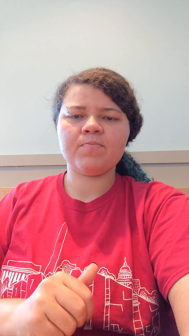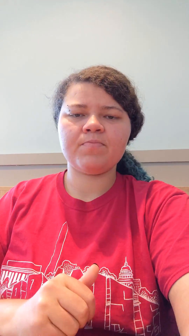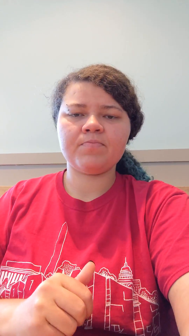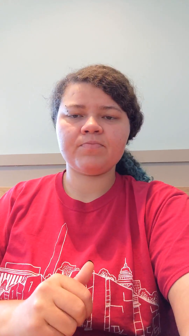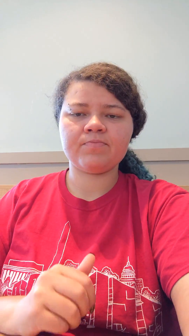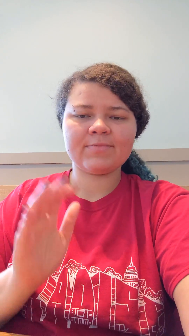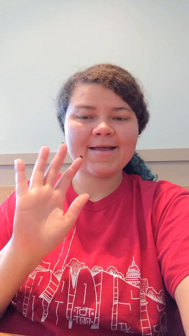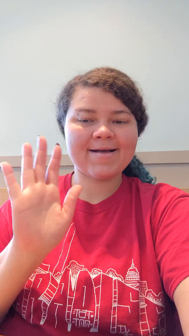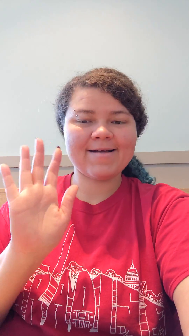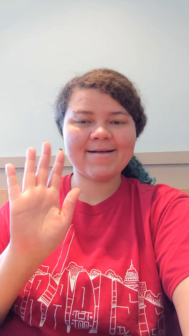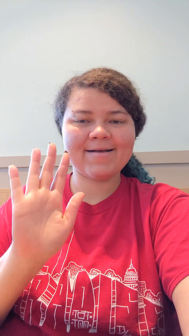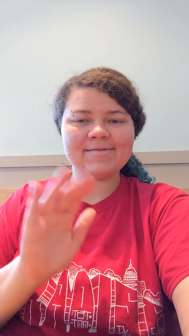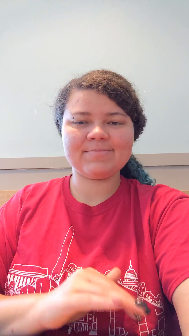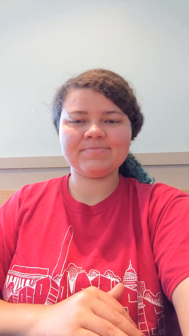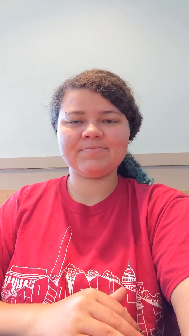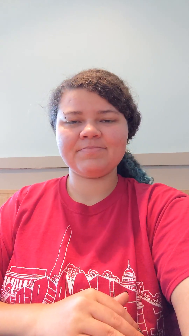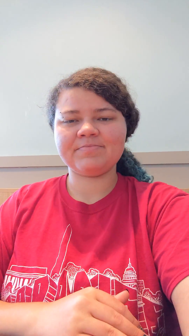hi